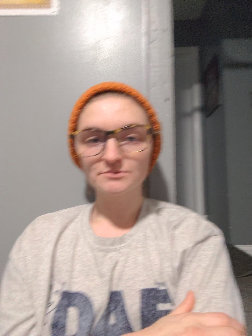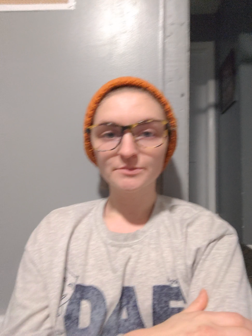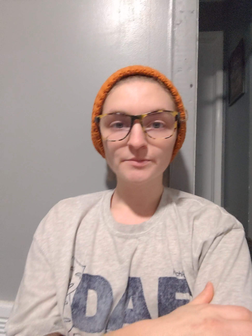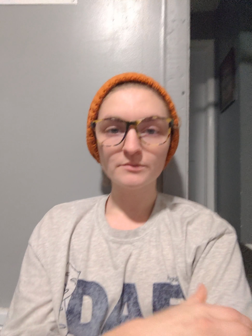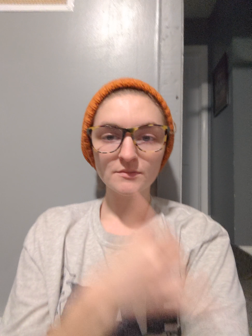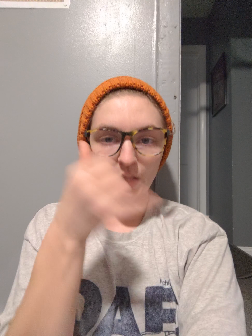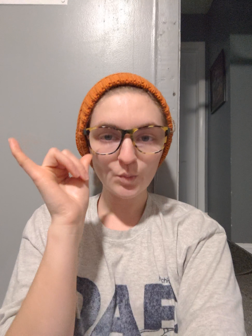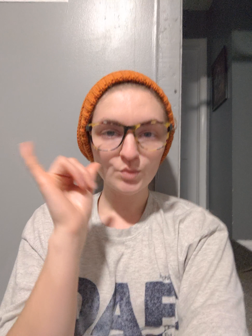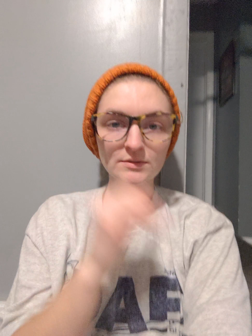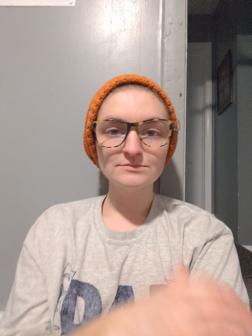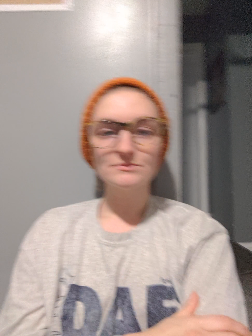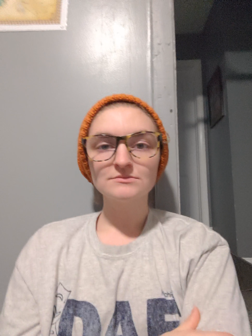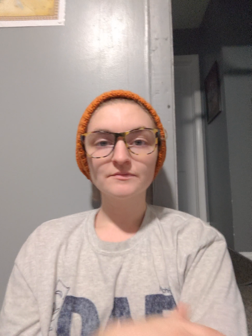cow